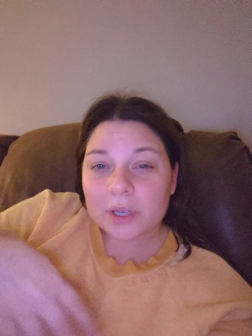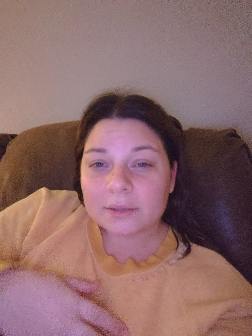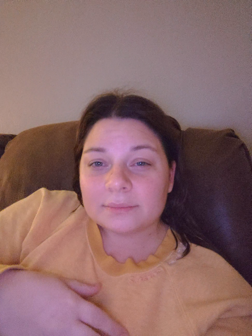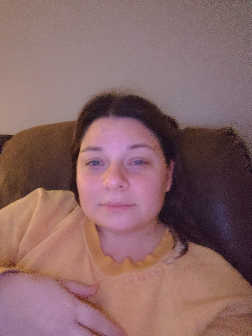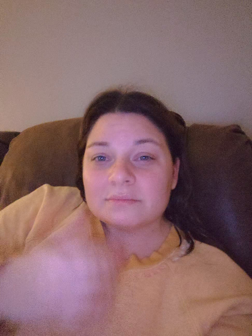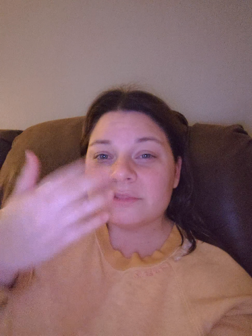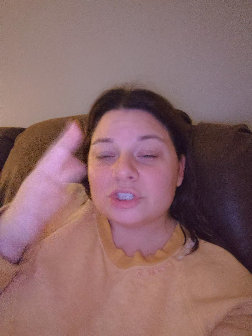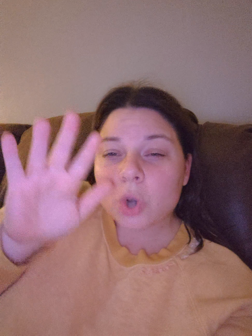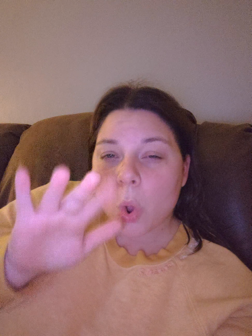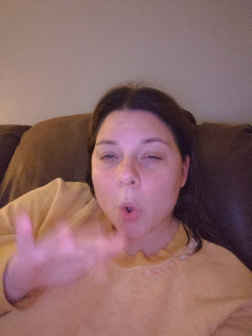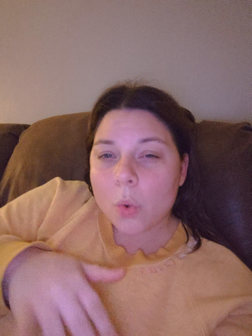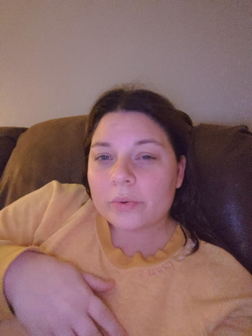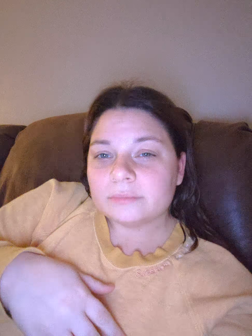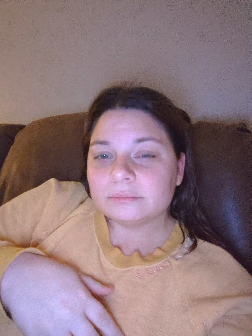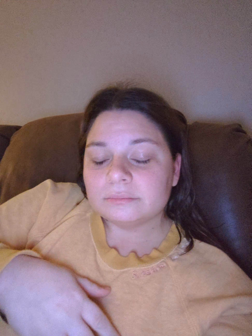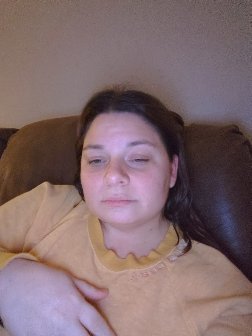snow